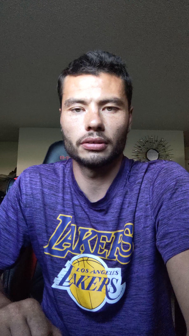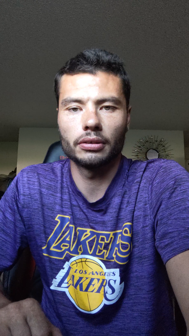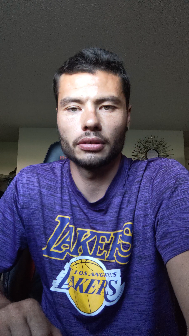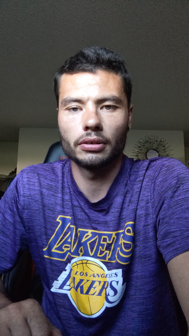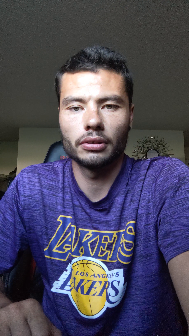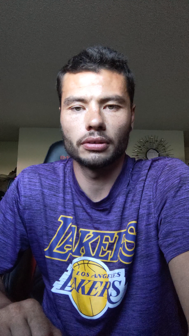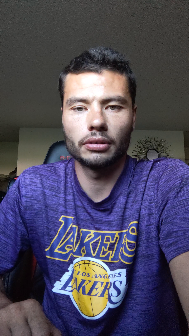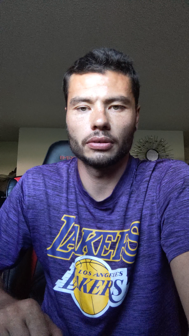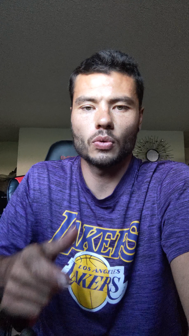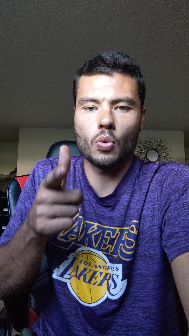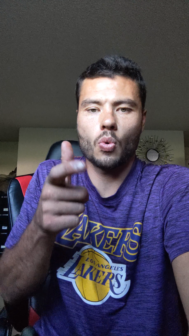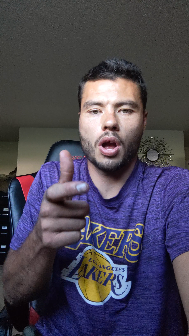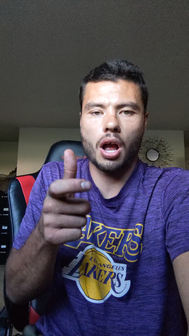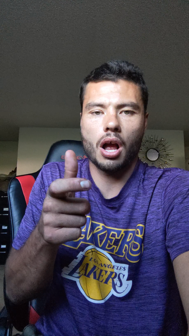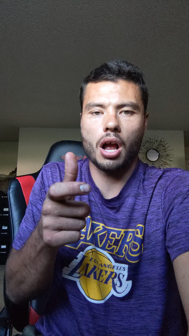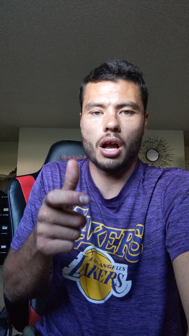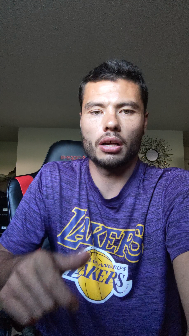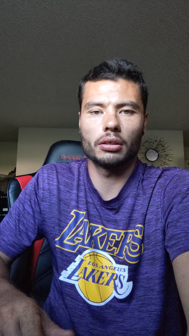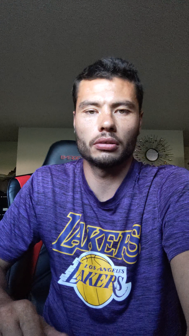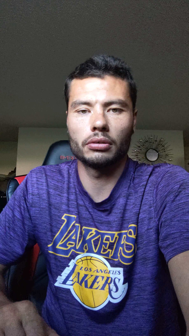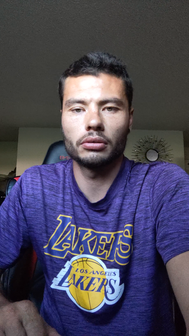run